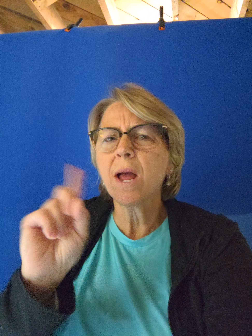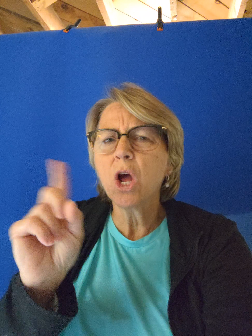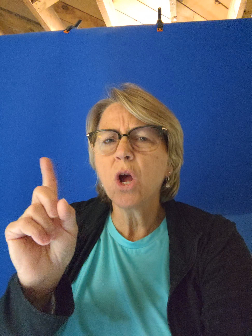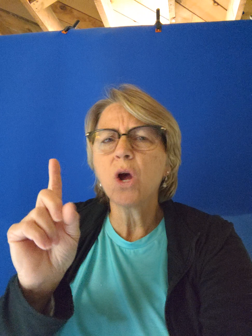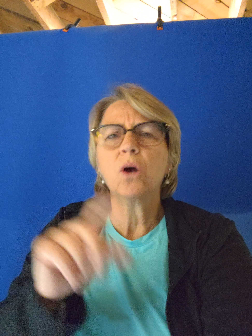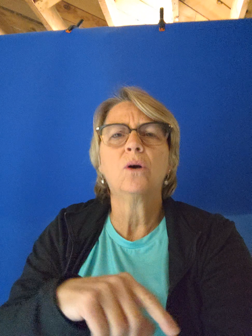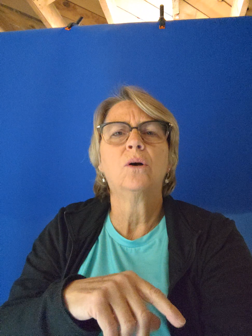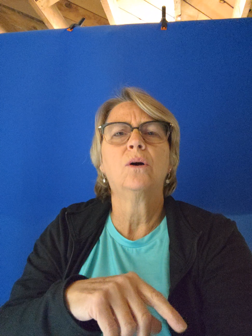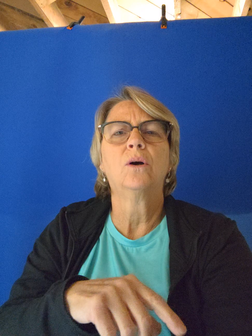where